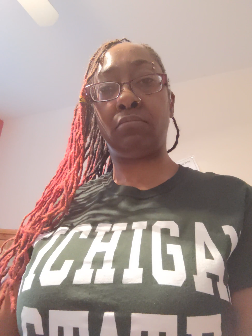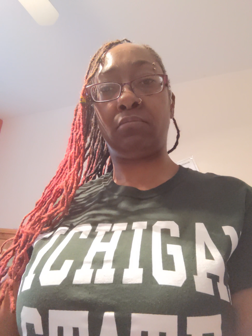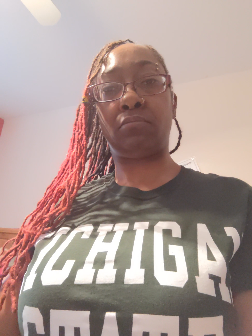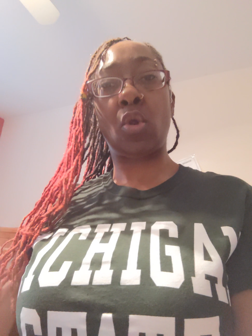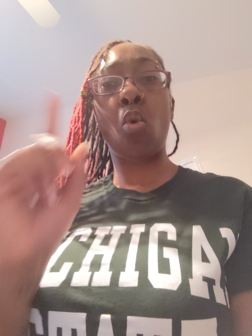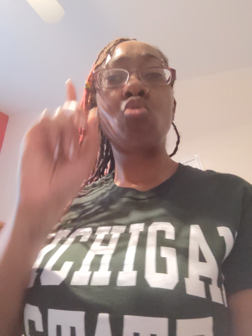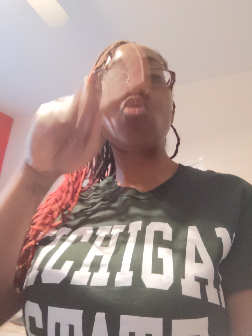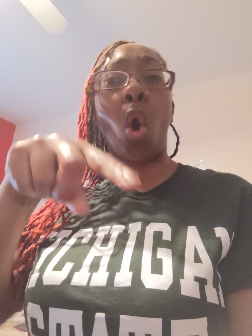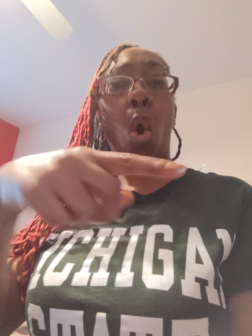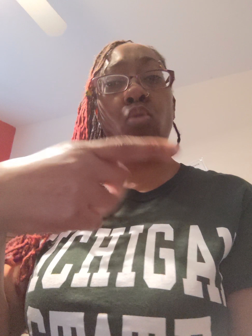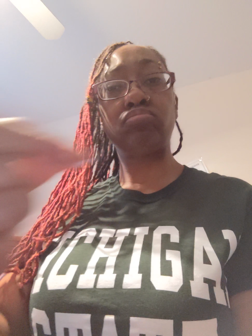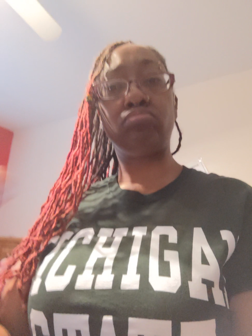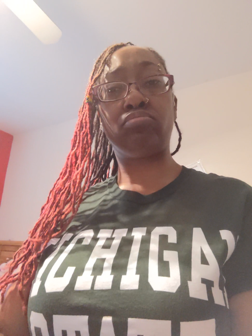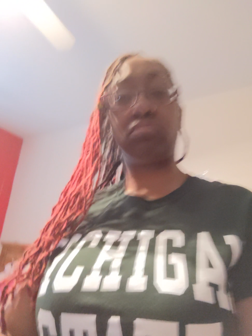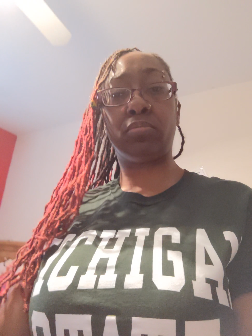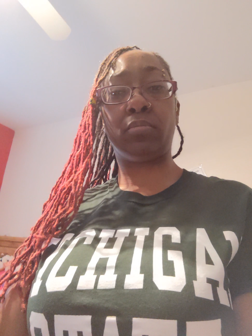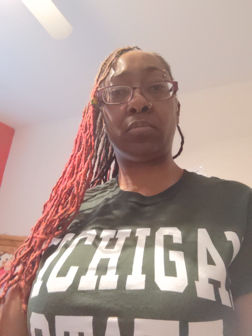go